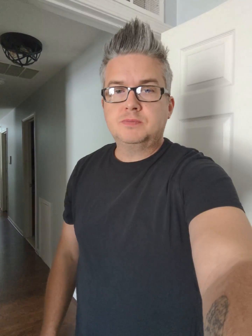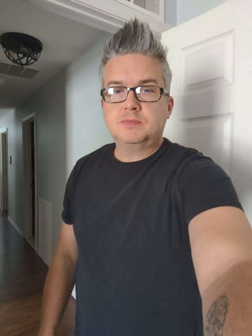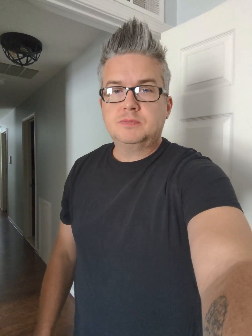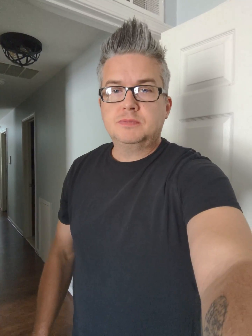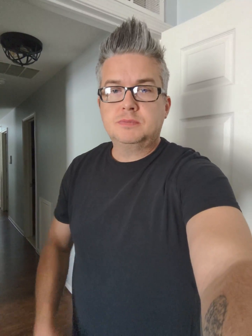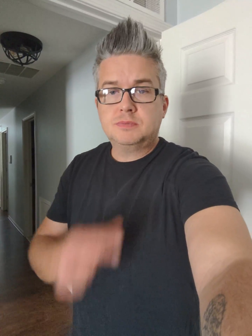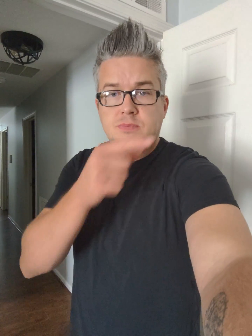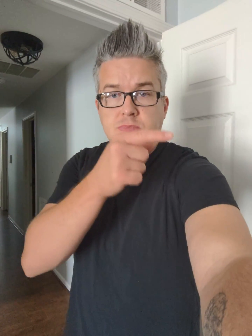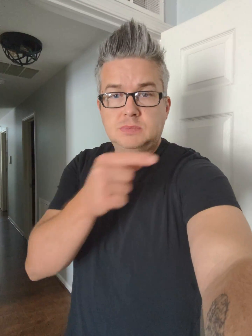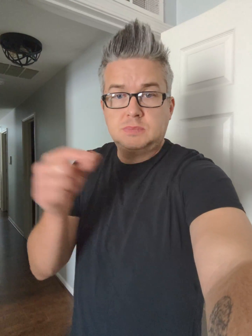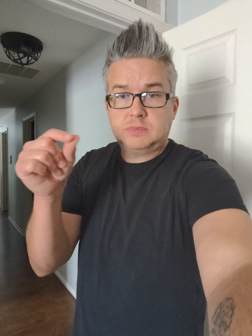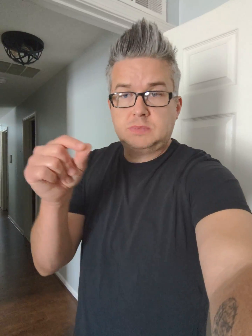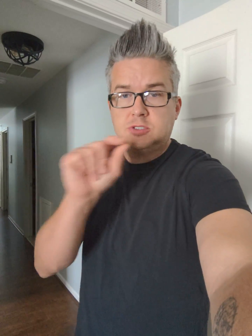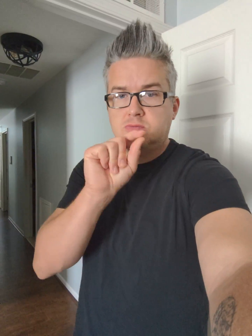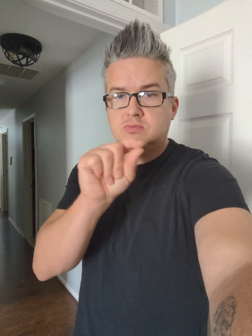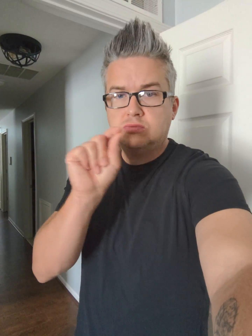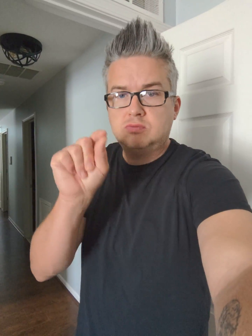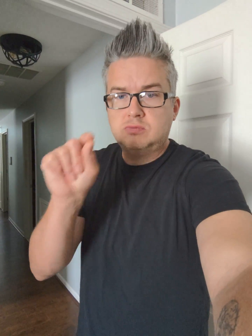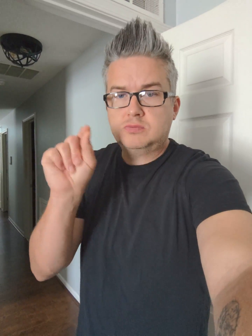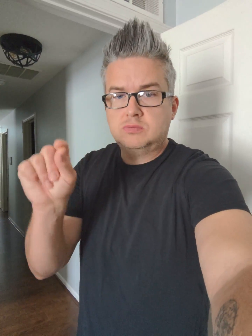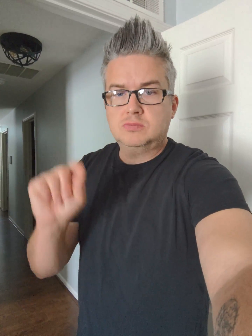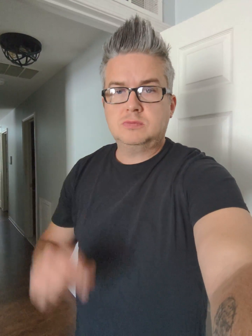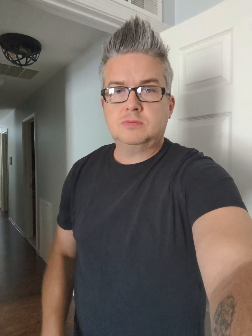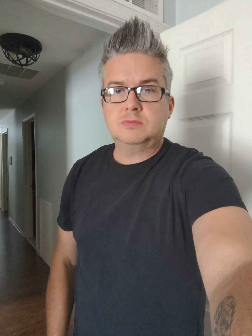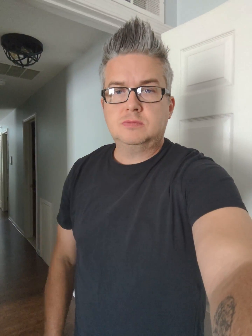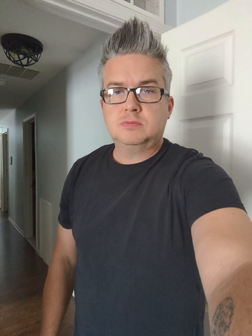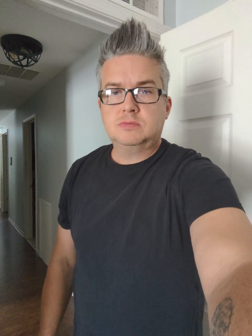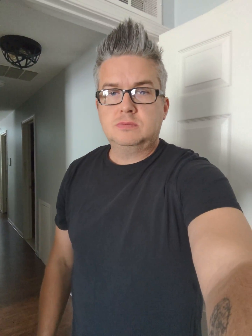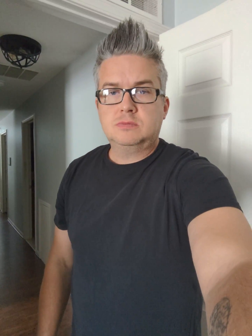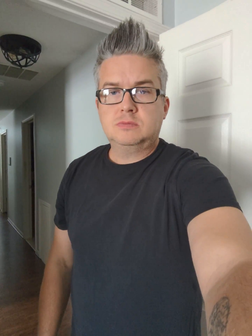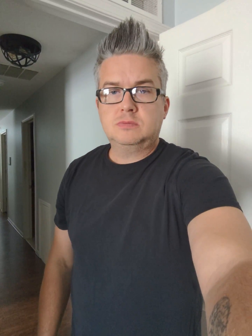peas